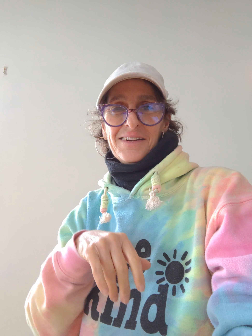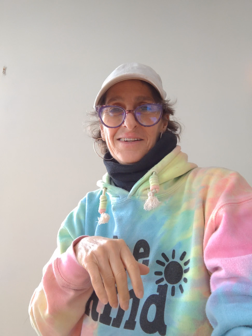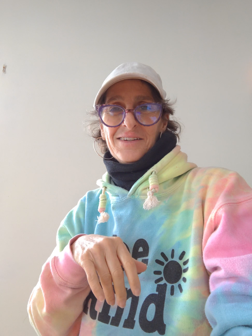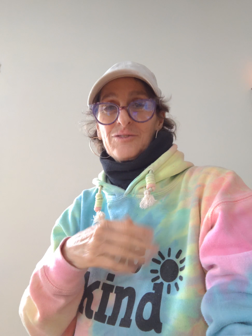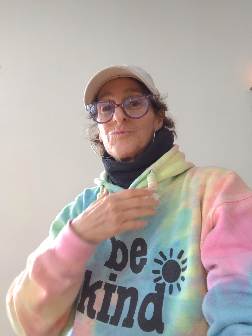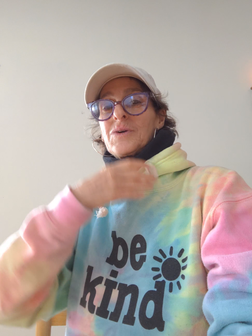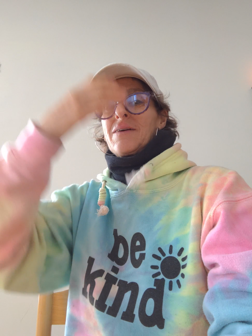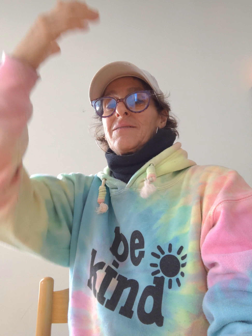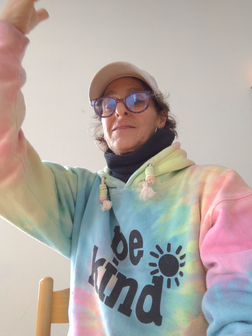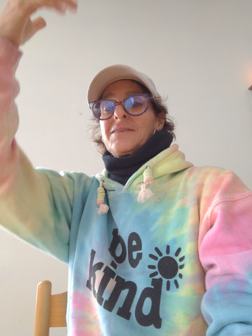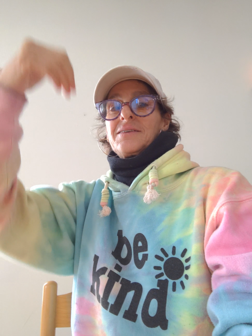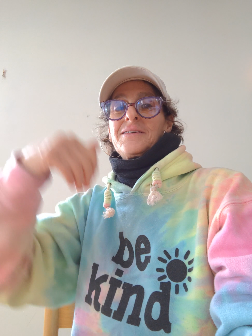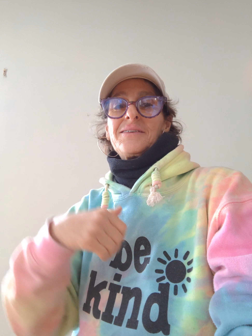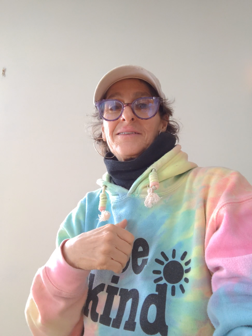giraffe